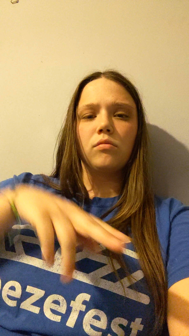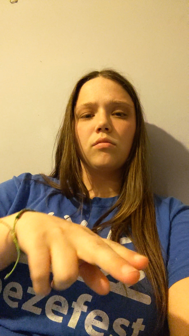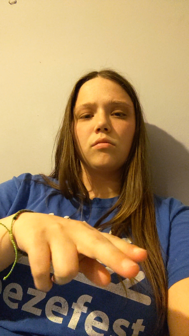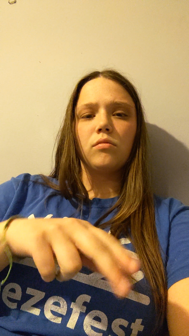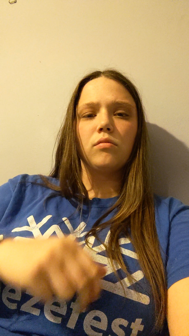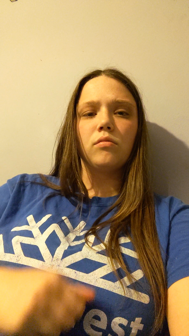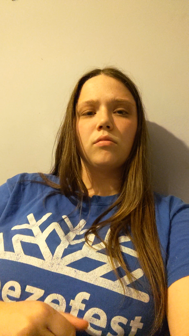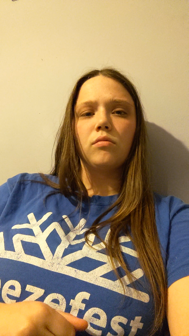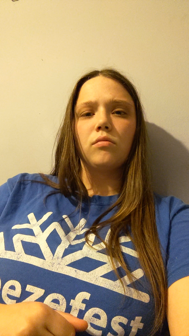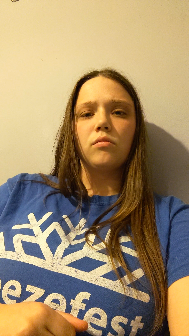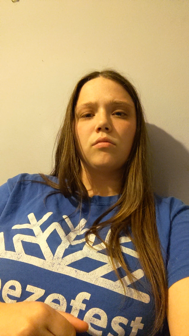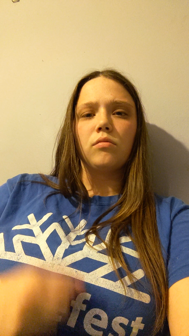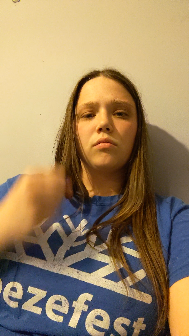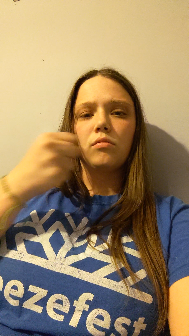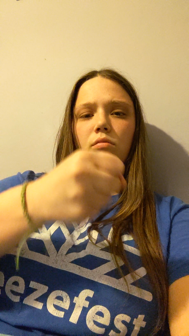hit